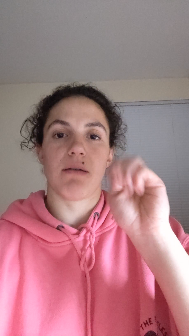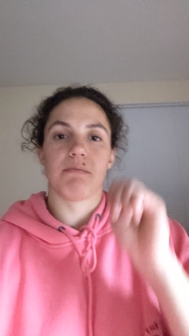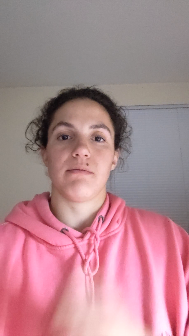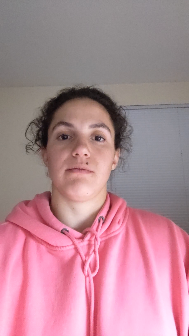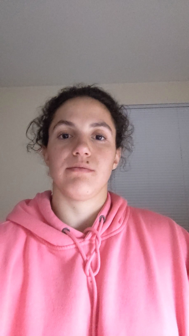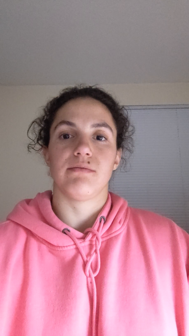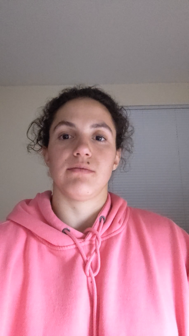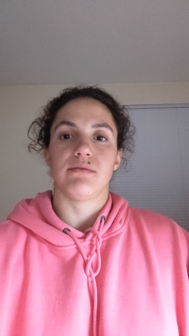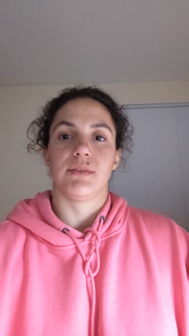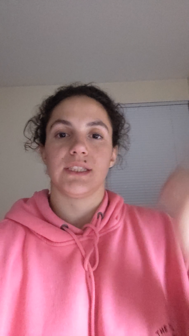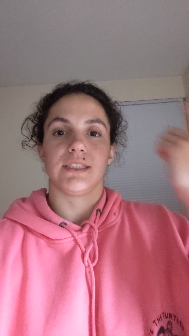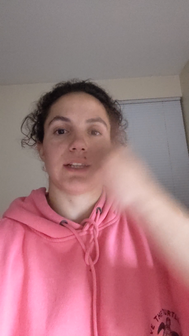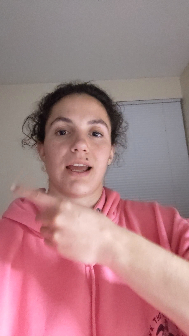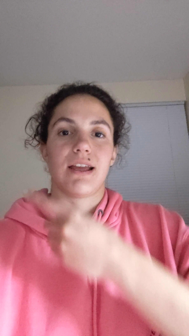day